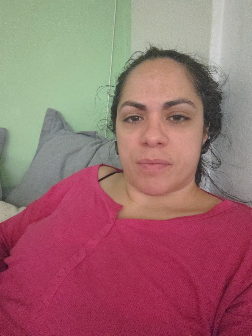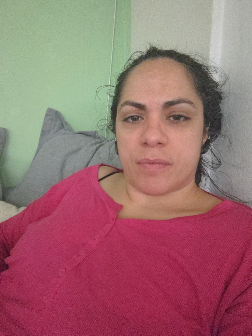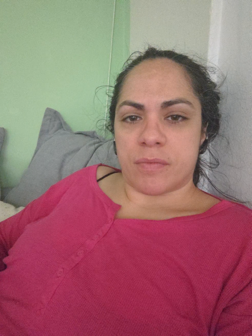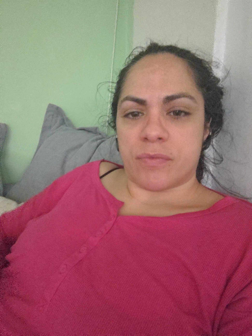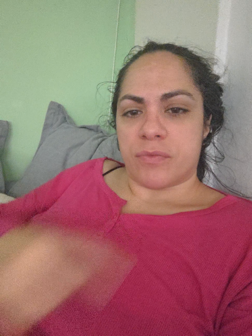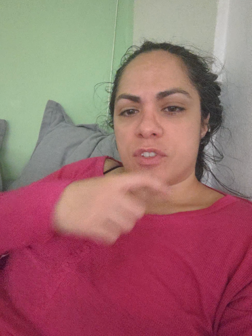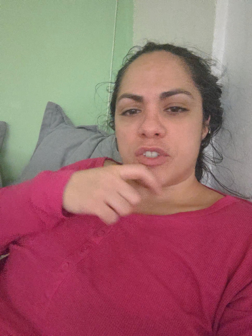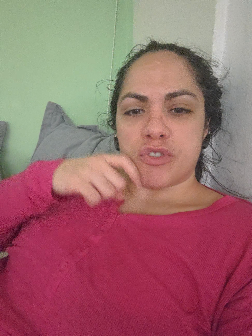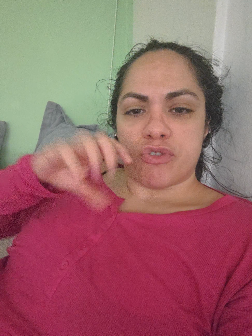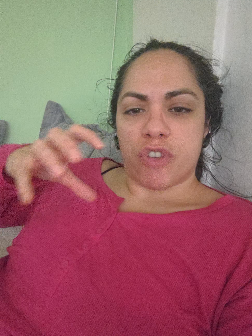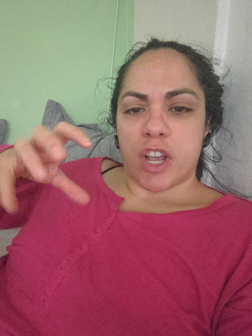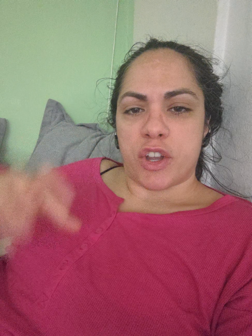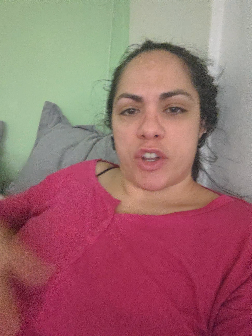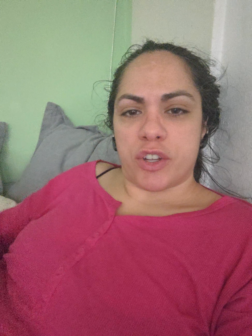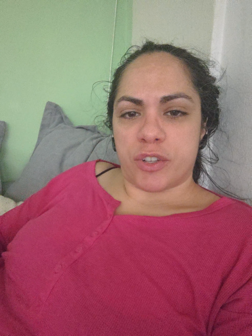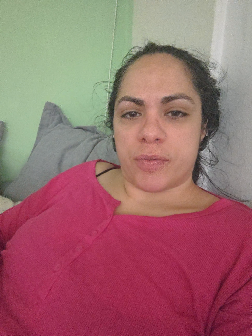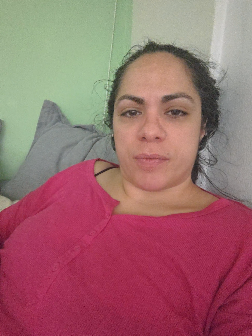dryer